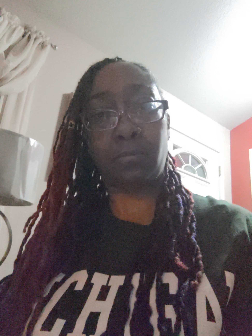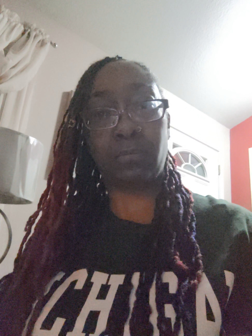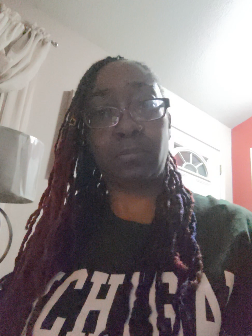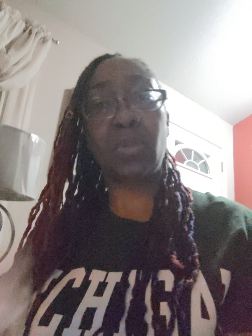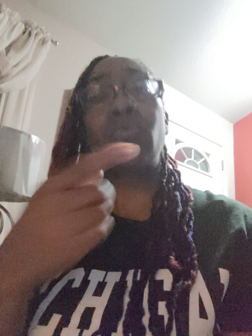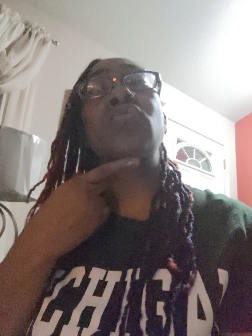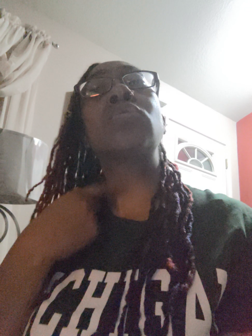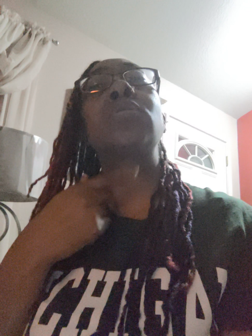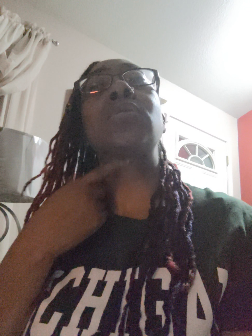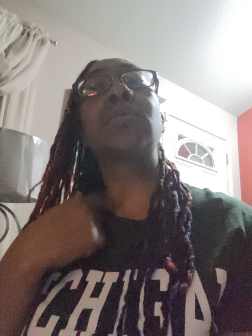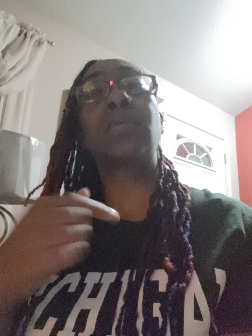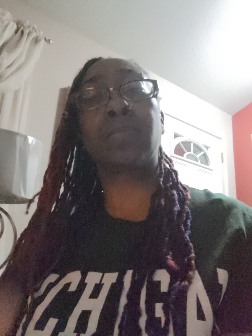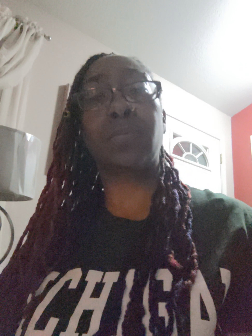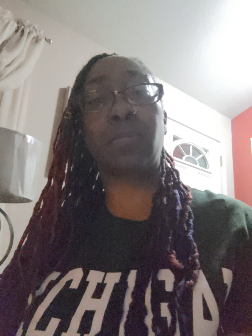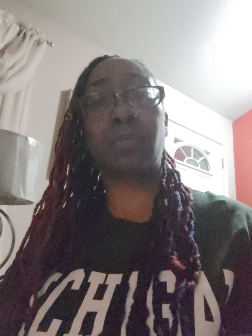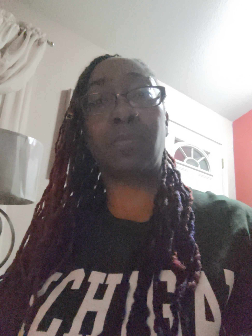thirsty